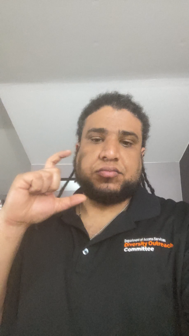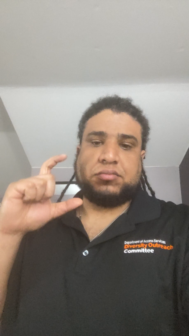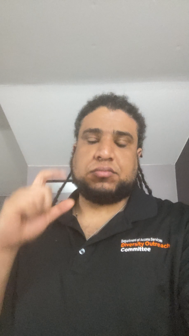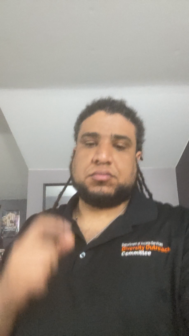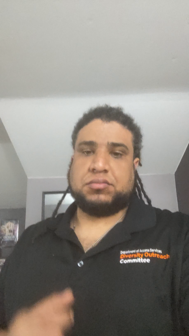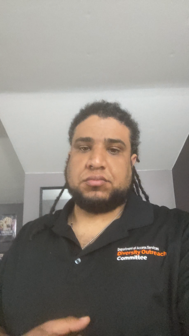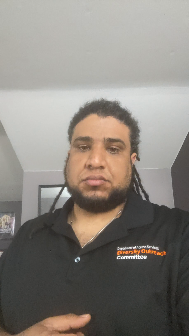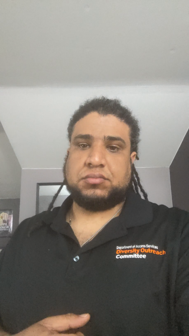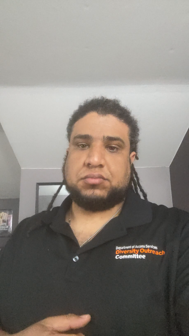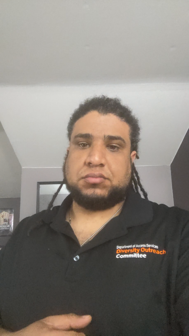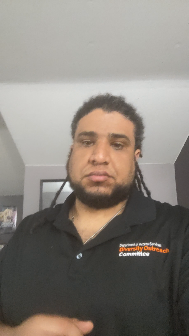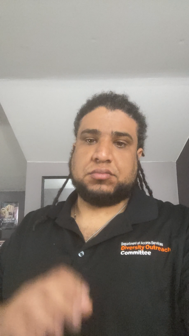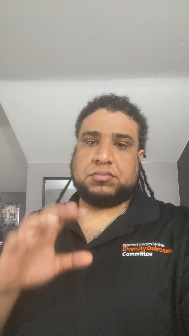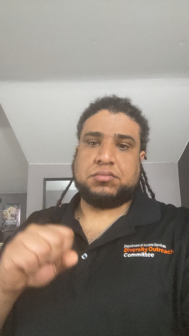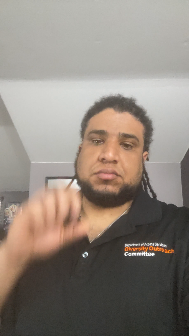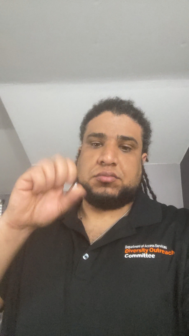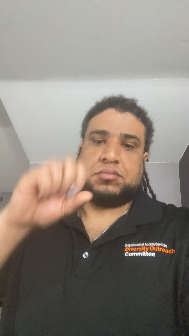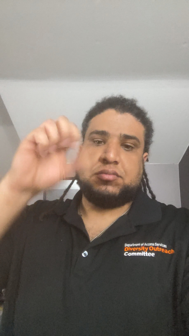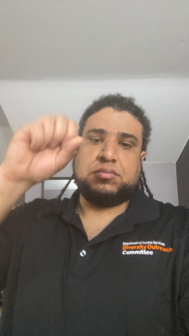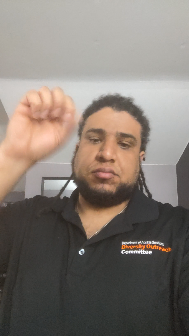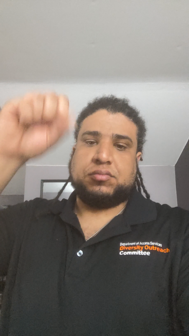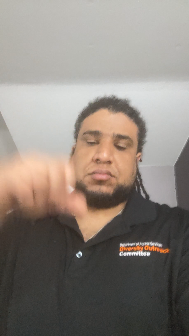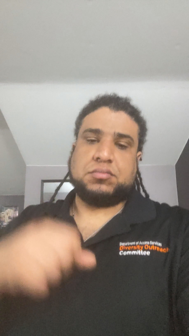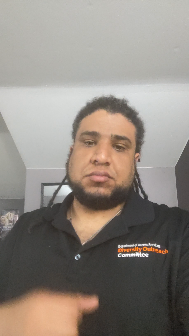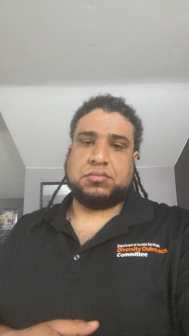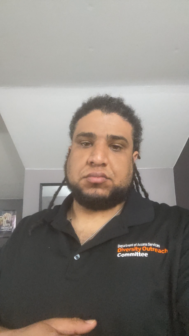ladder